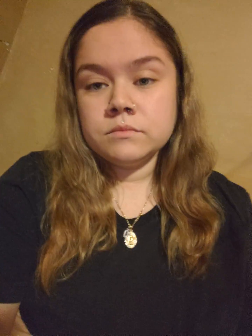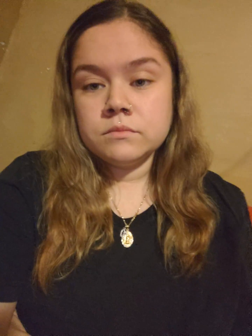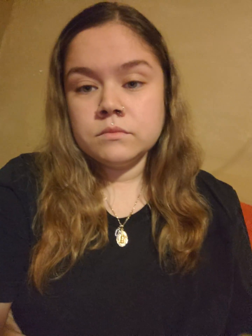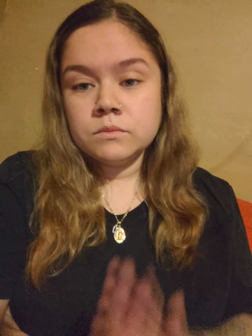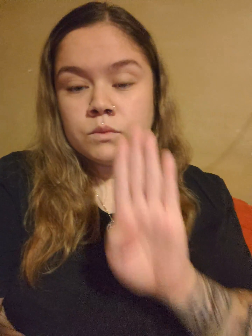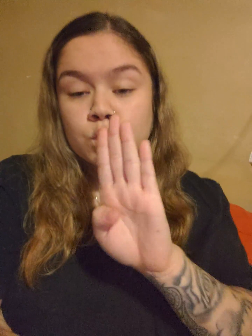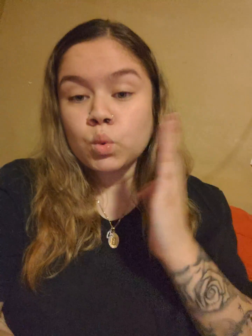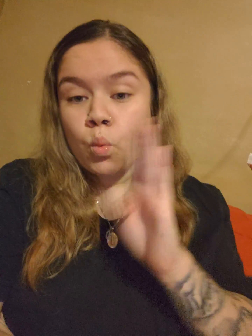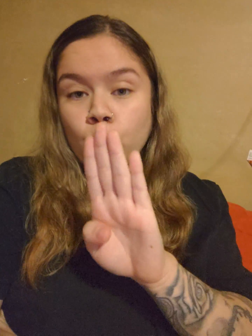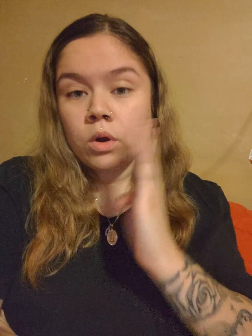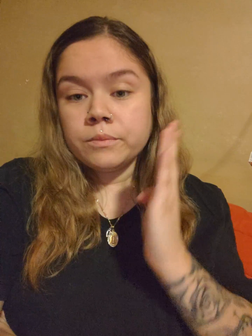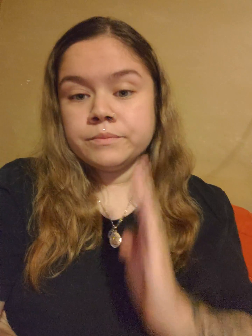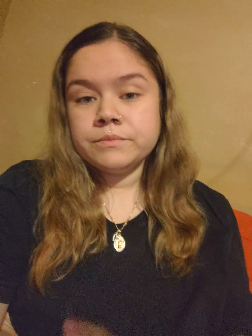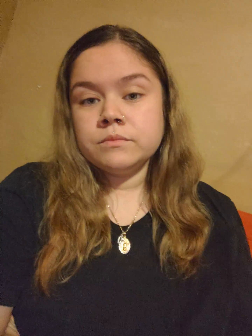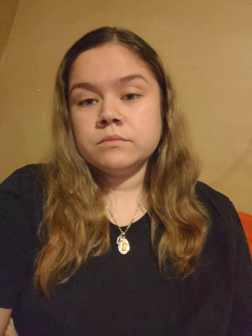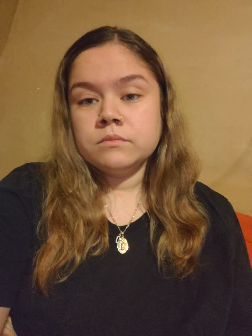door